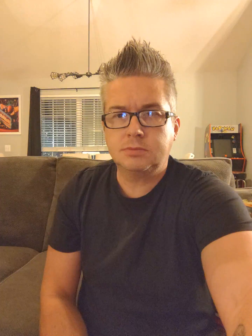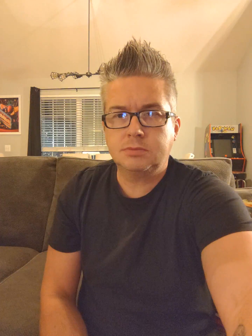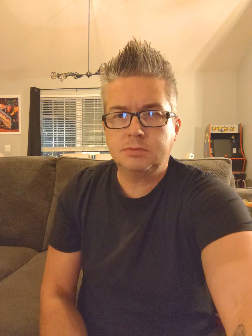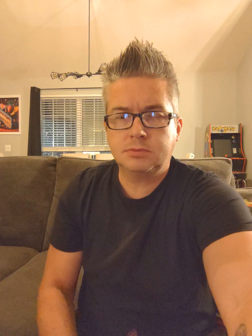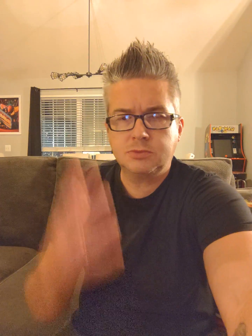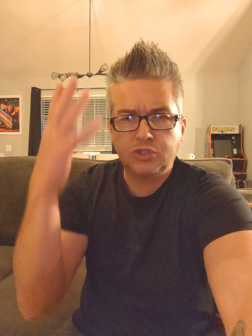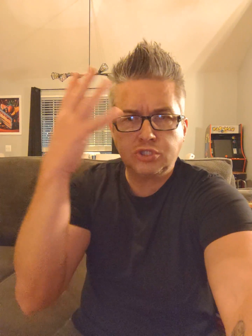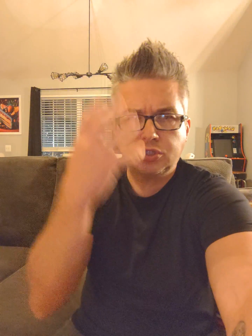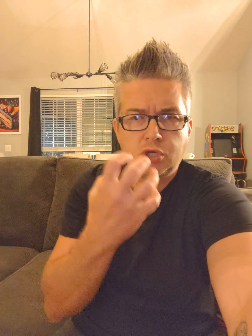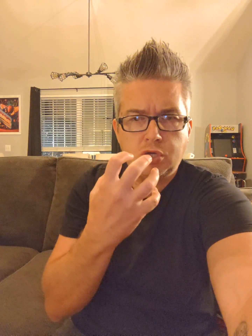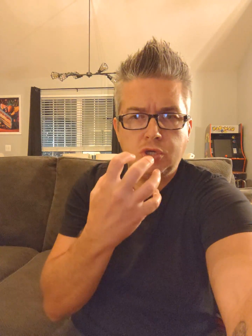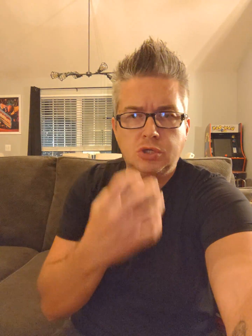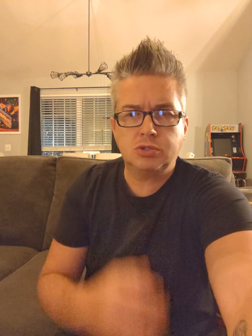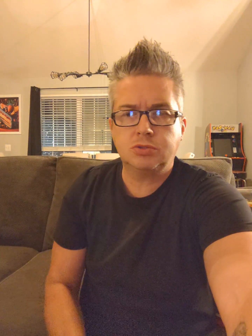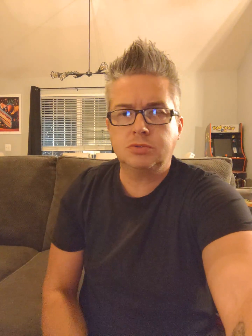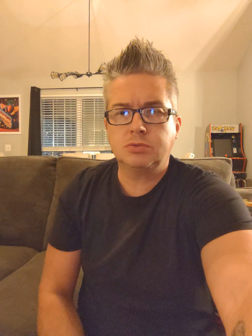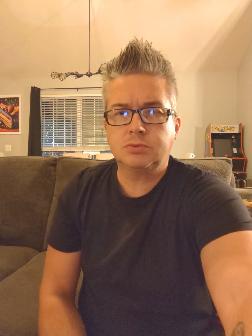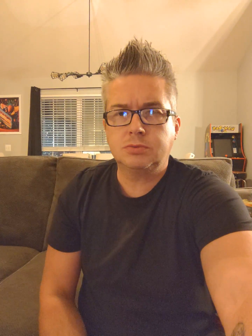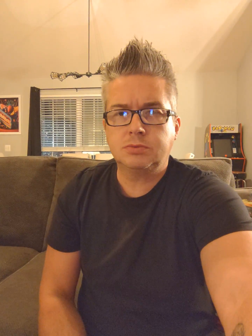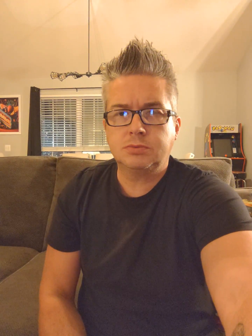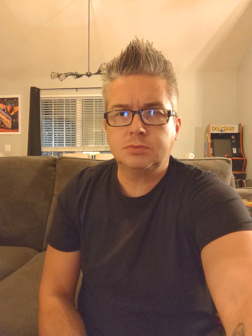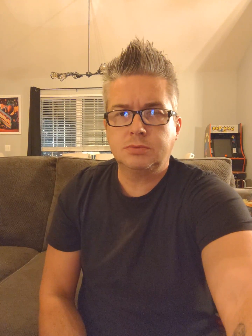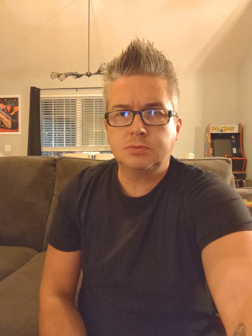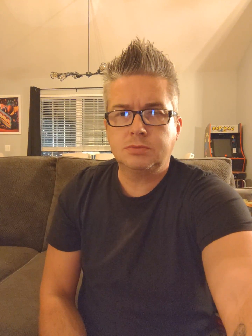dark